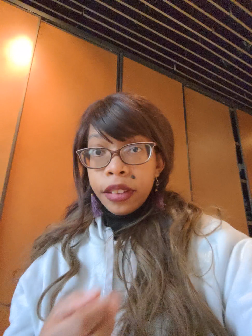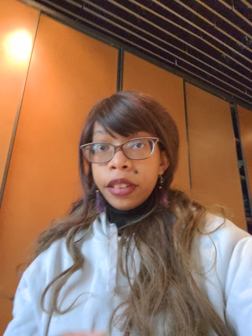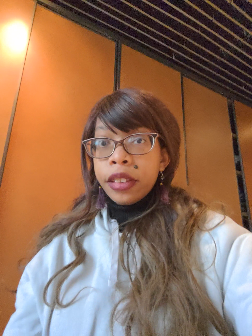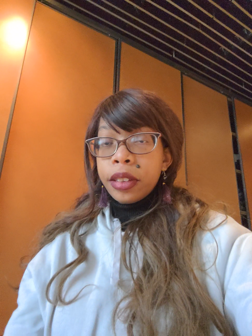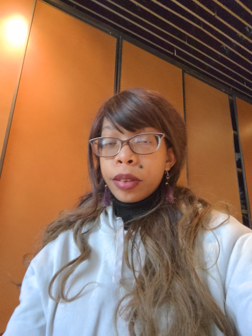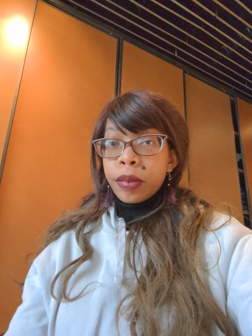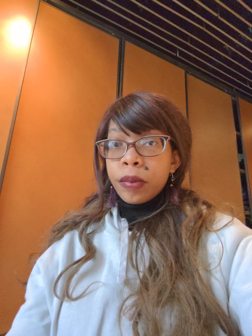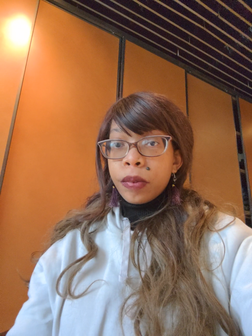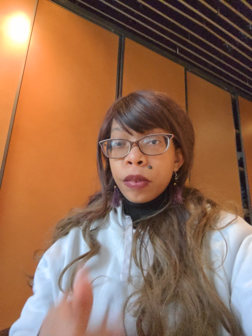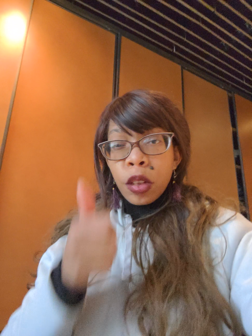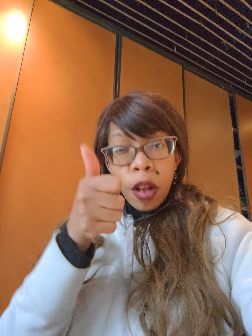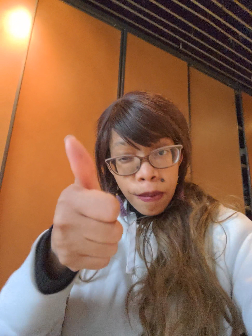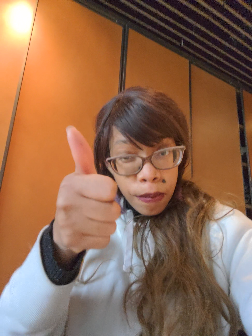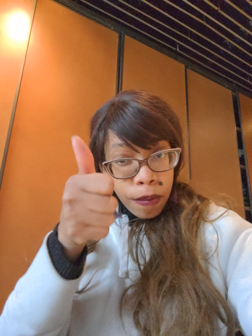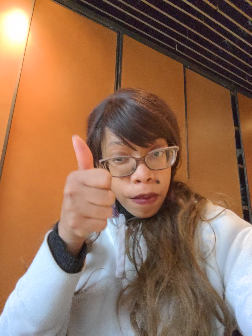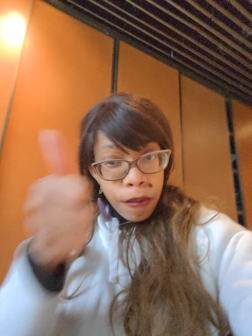yourself